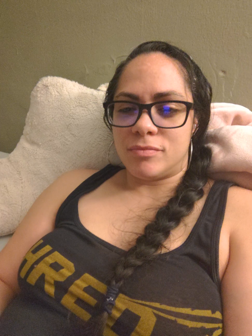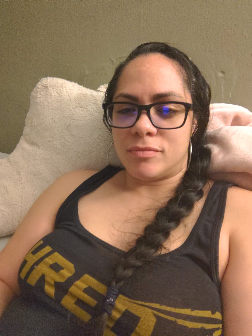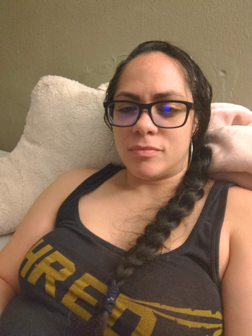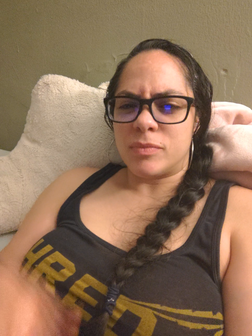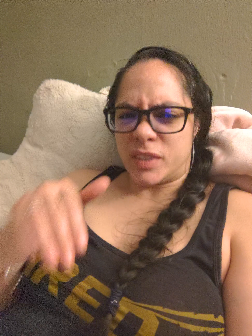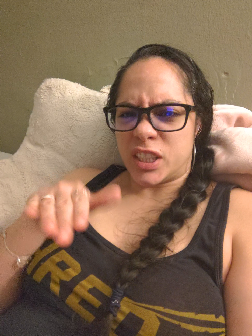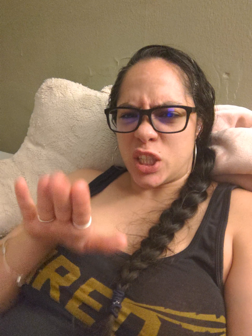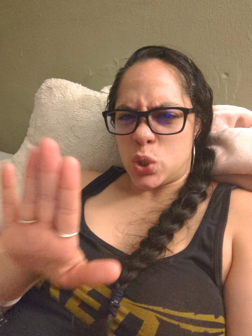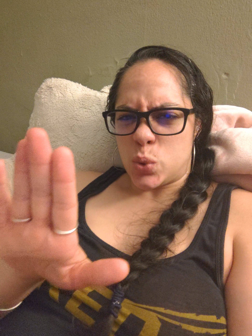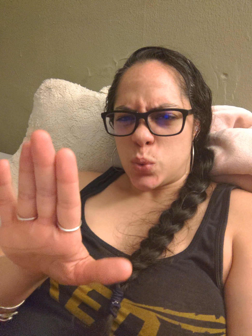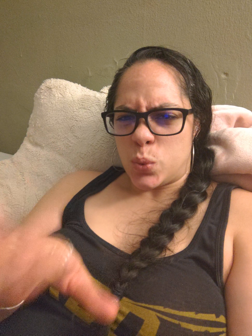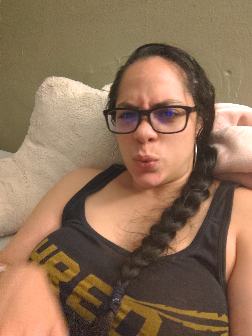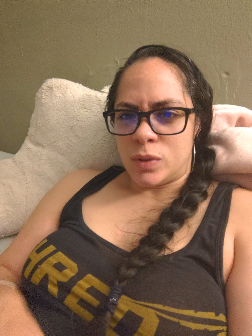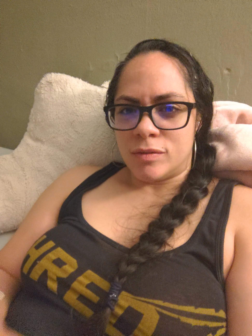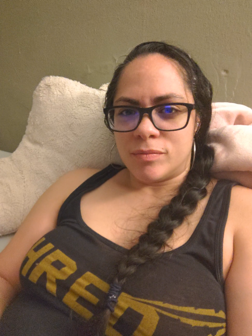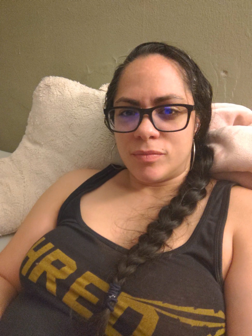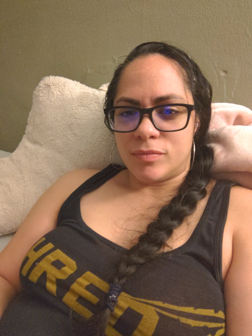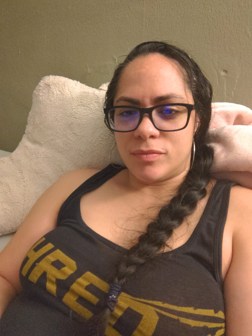into